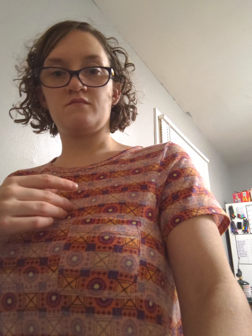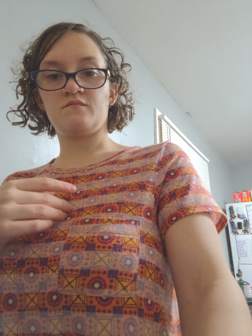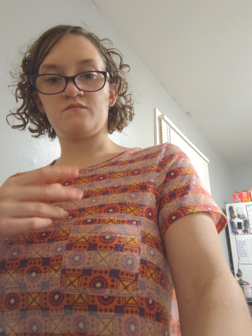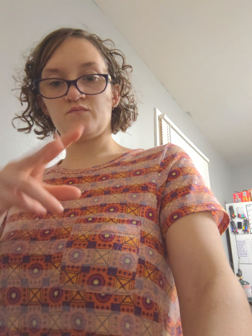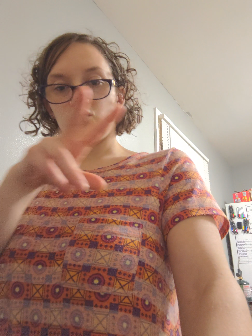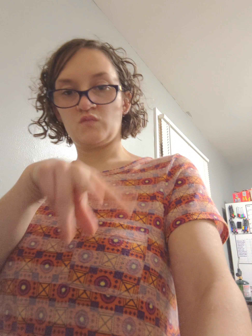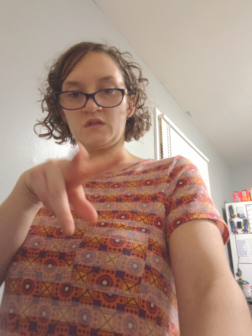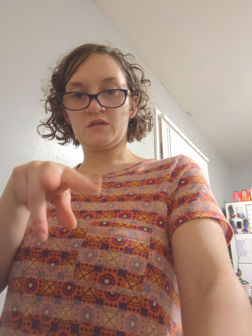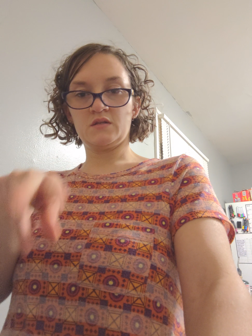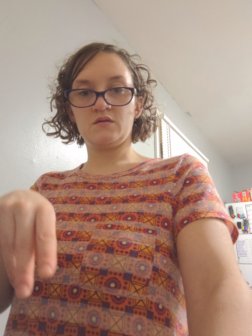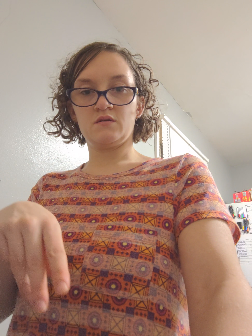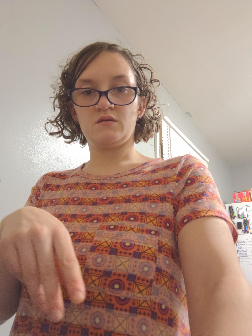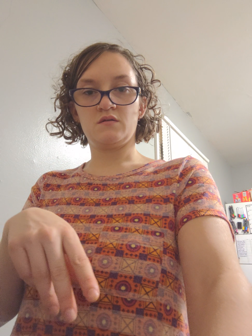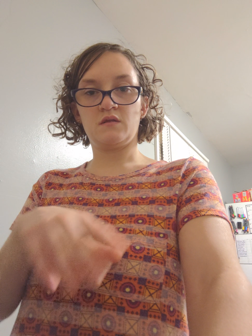read